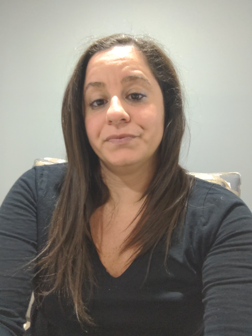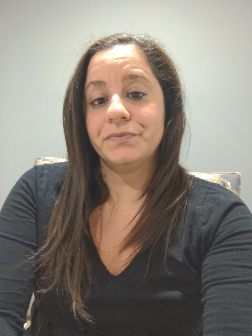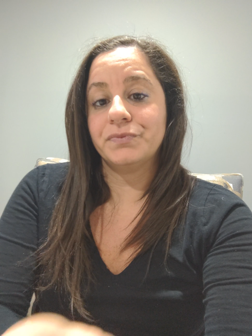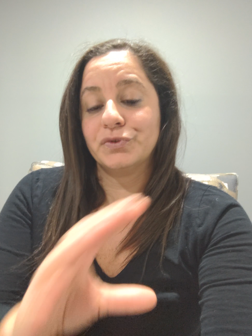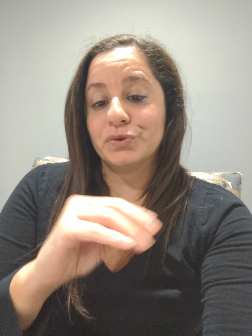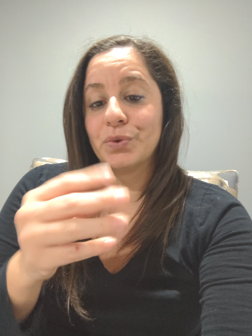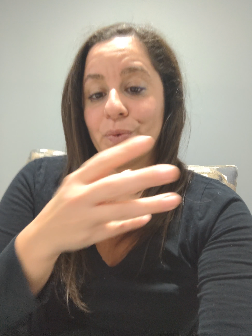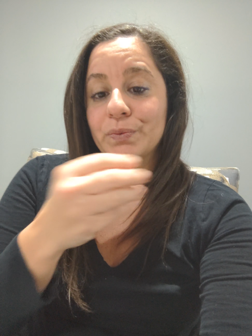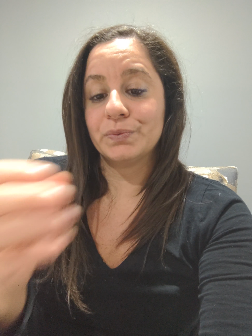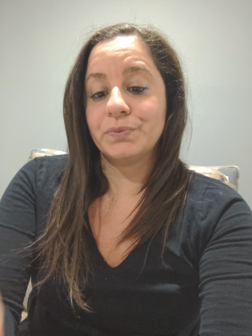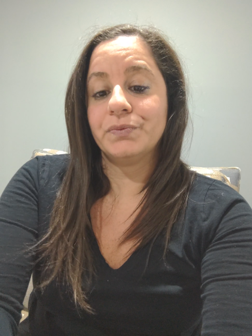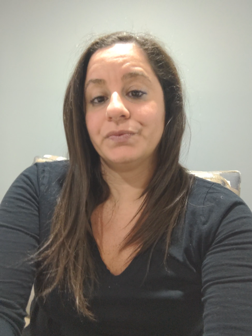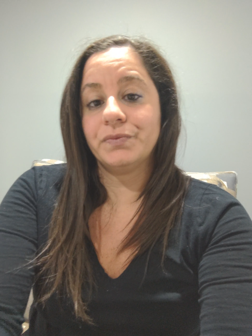story